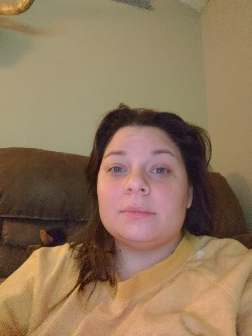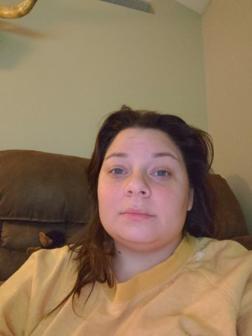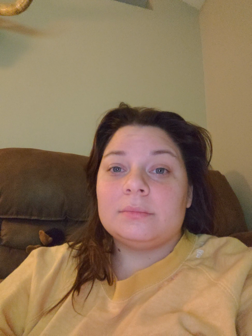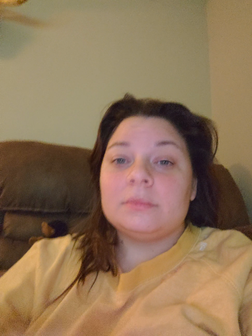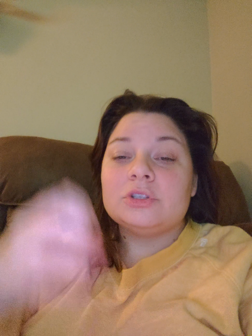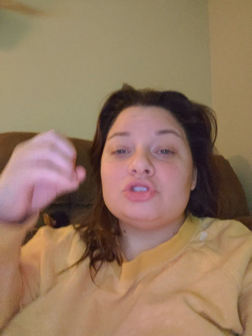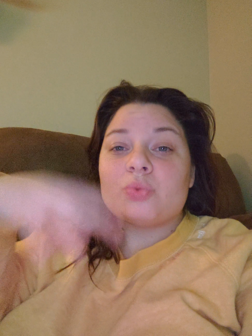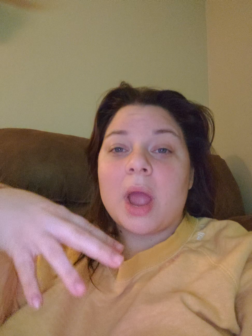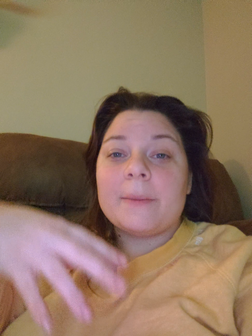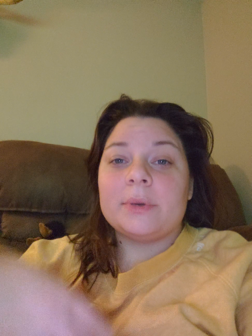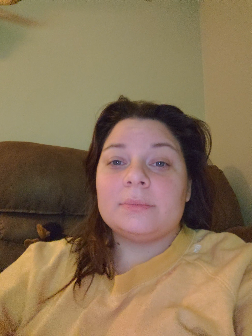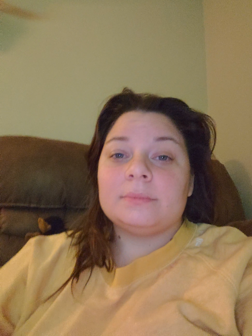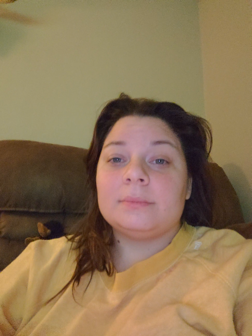drop